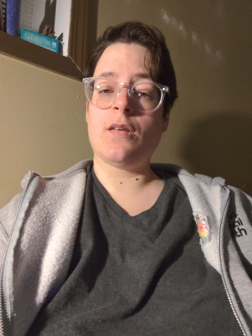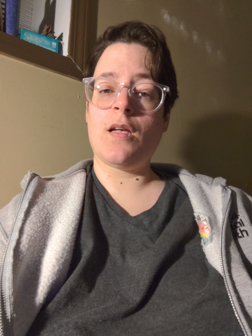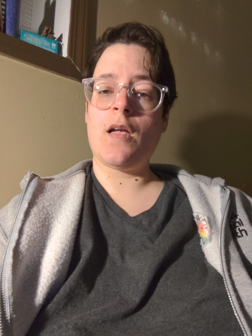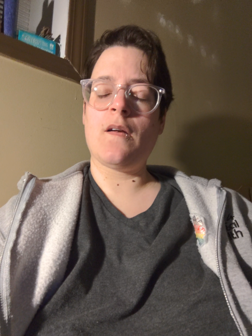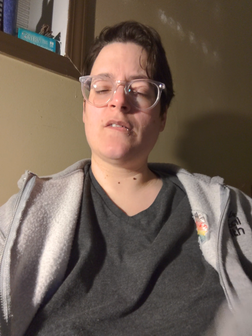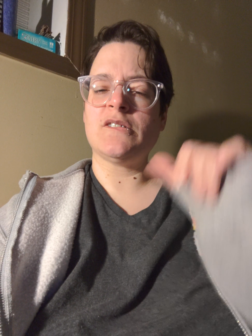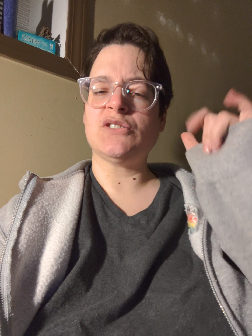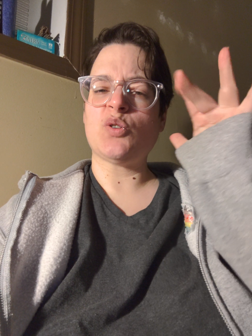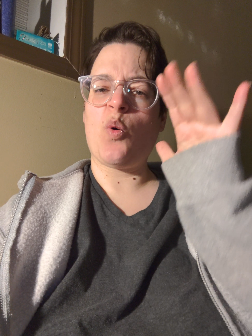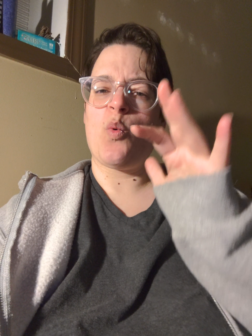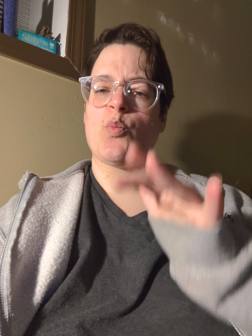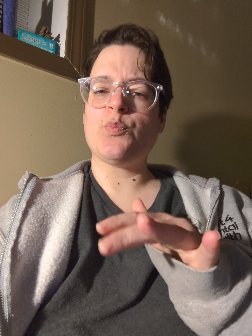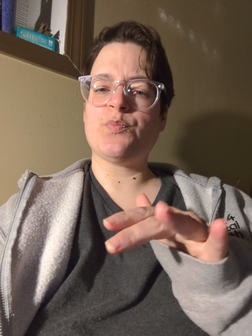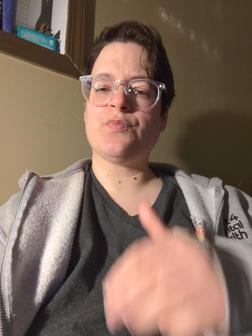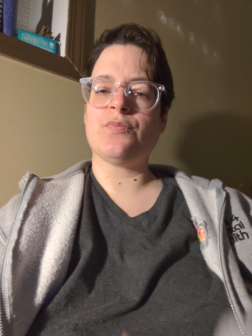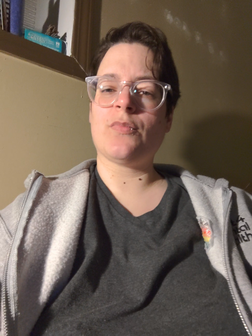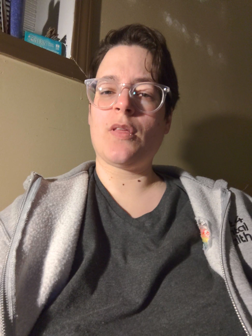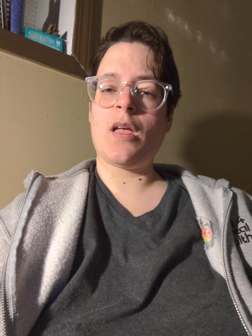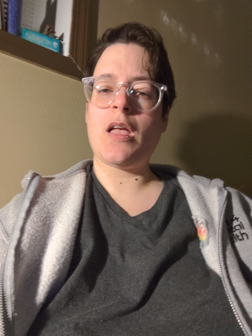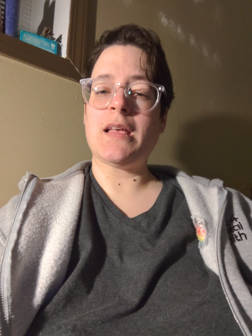snow